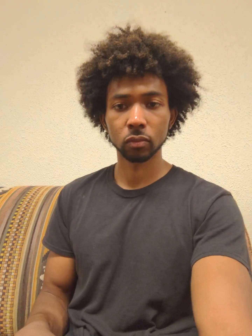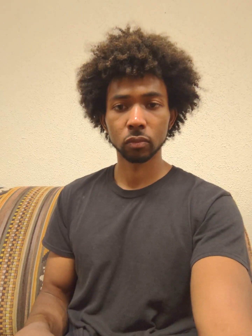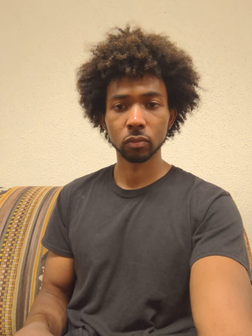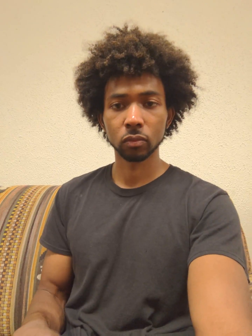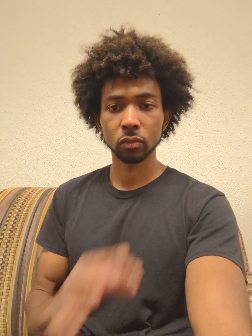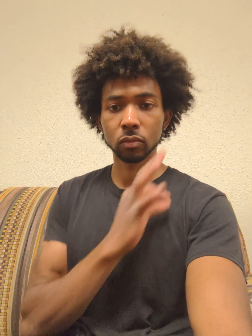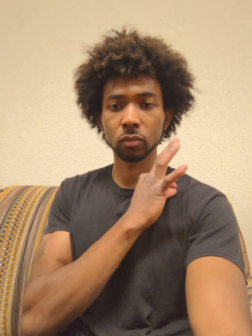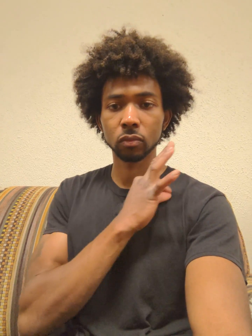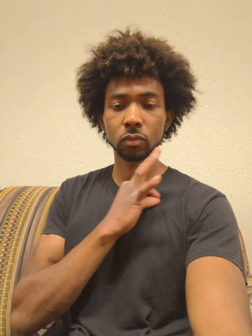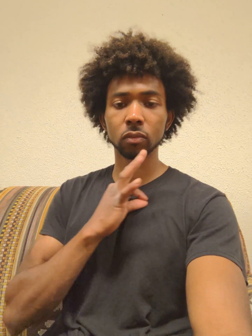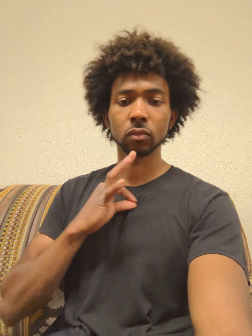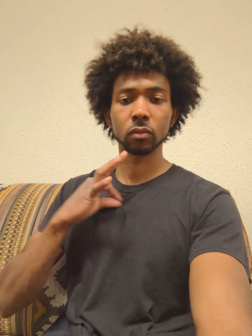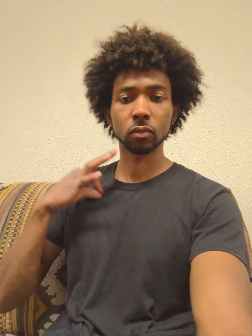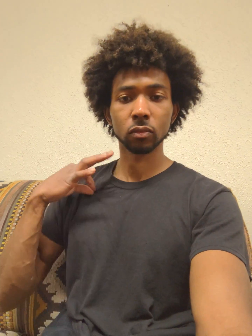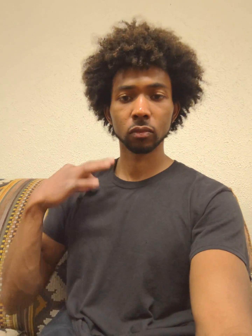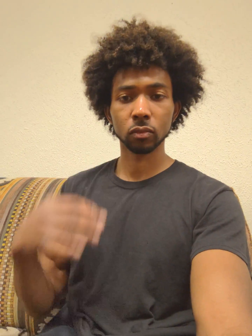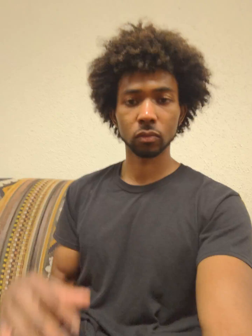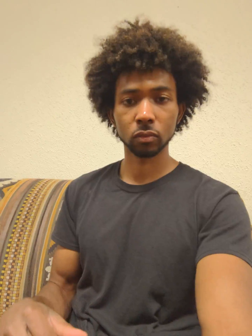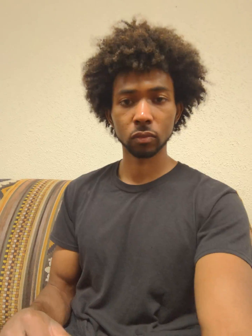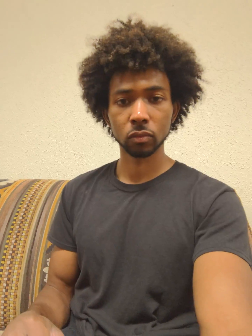beads